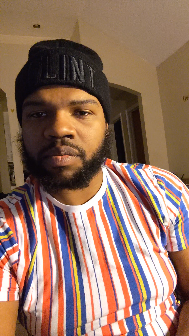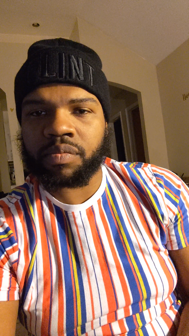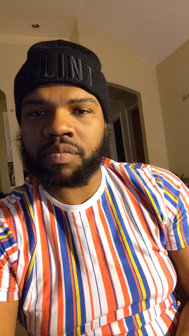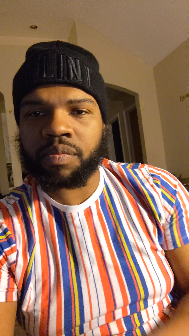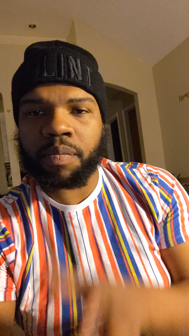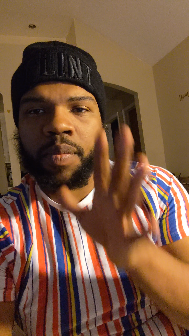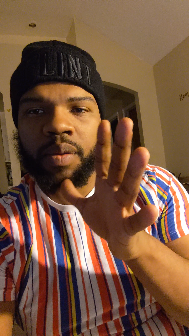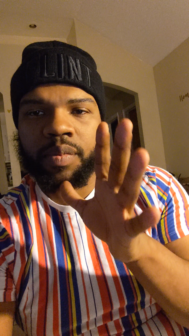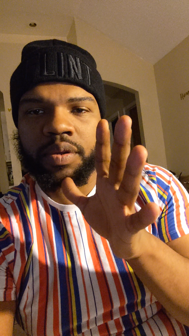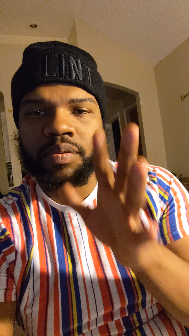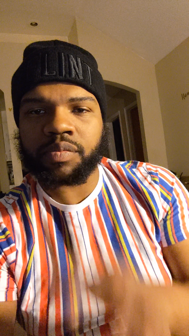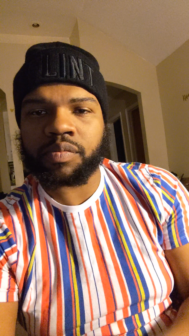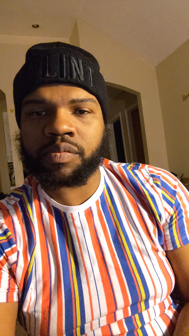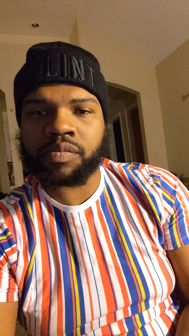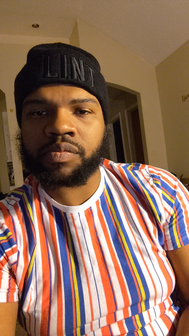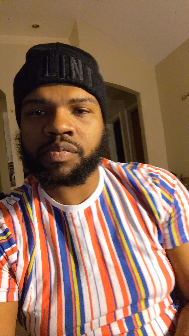mommy